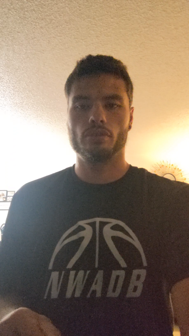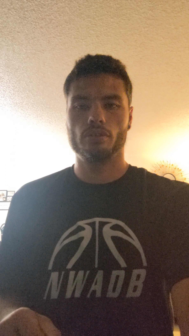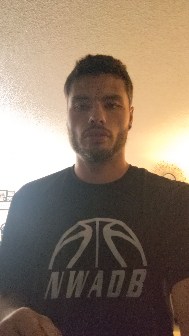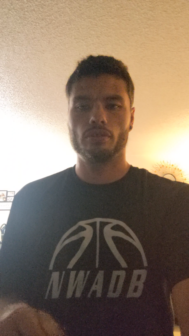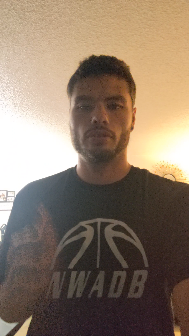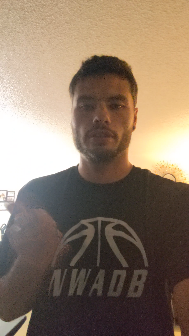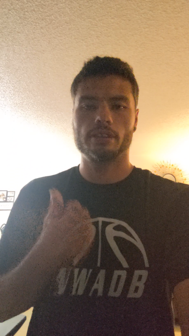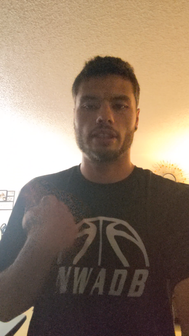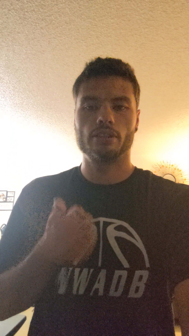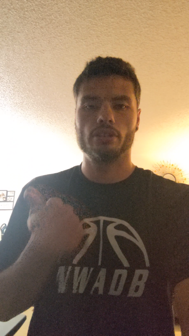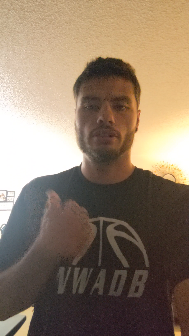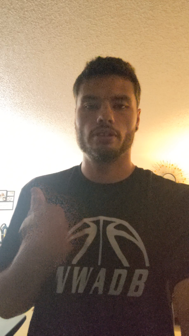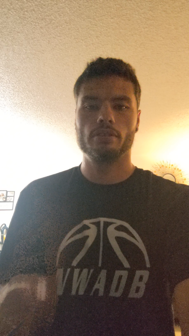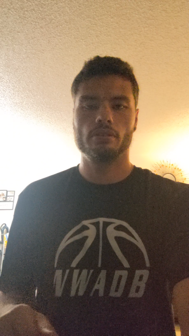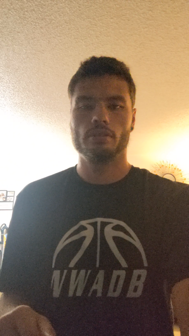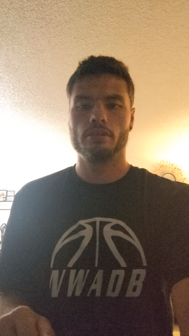chase